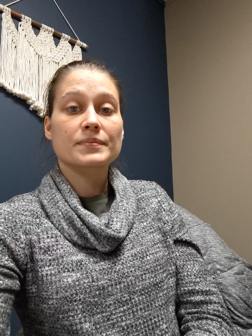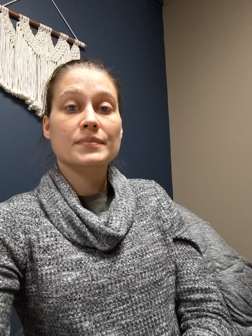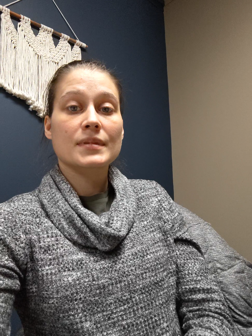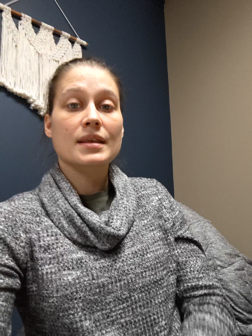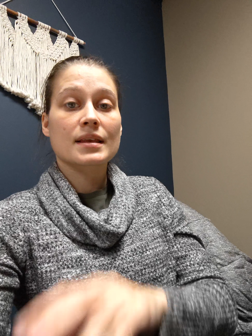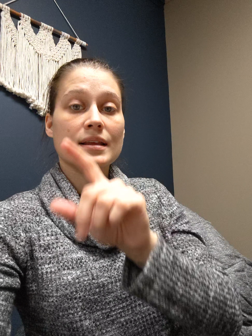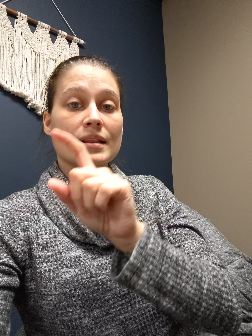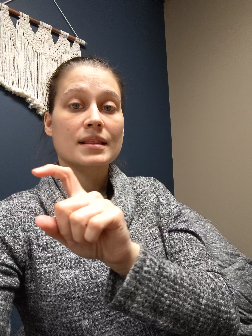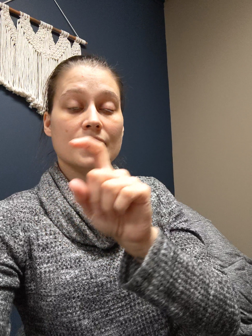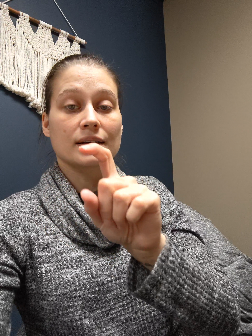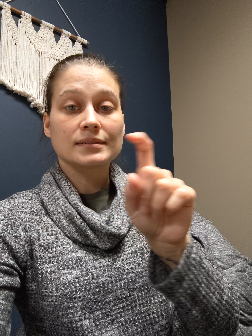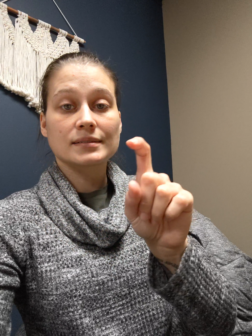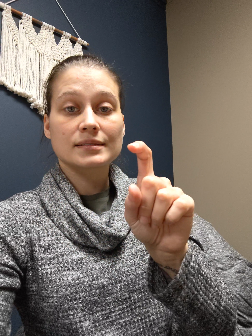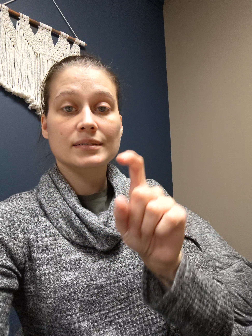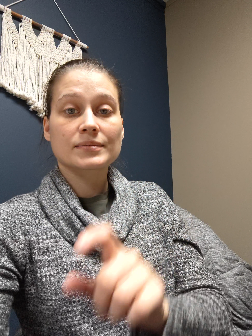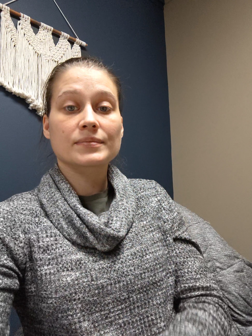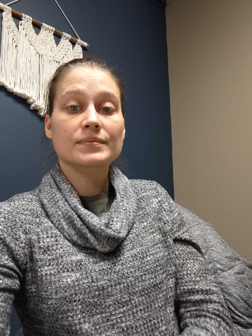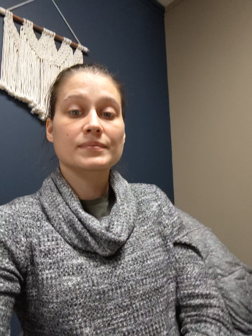closet